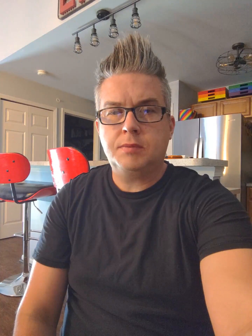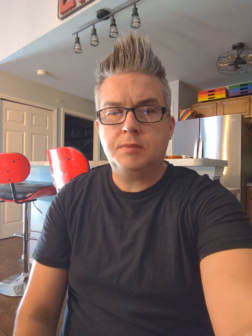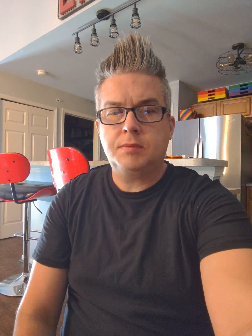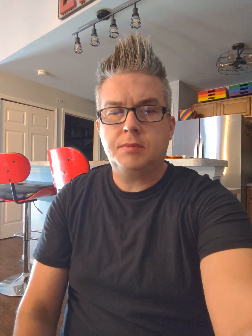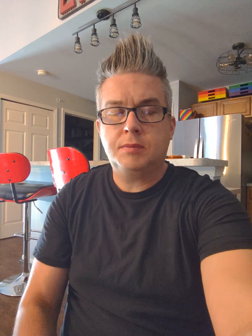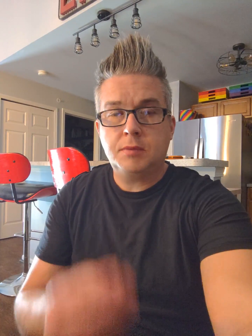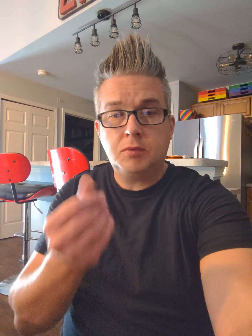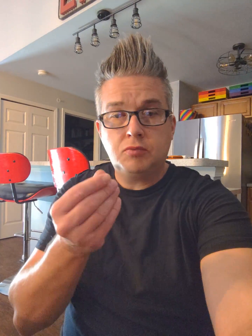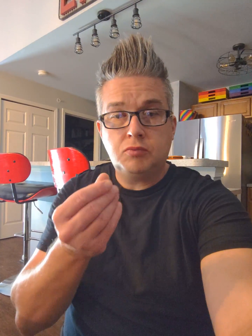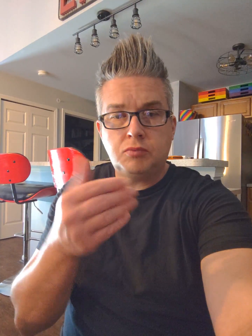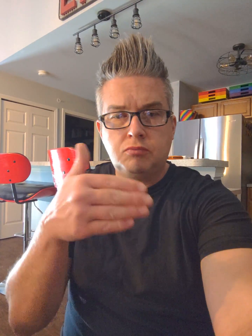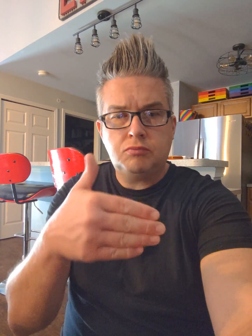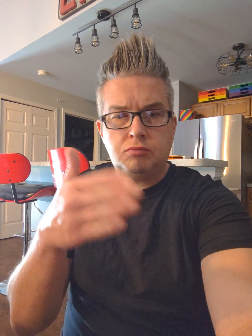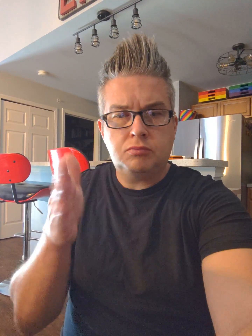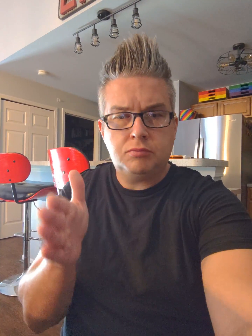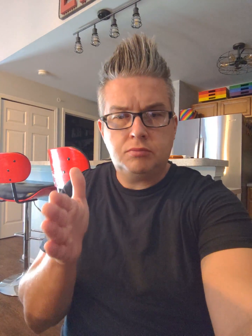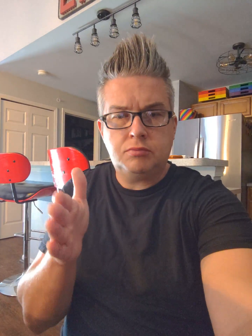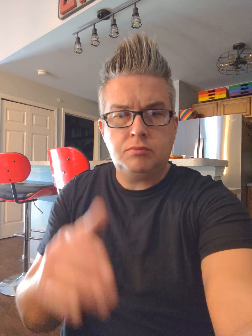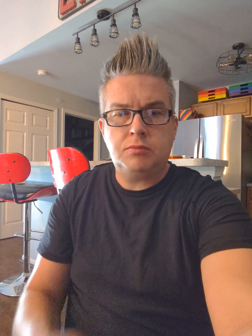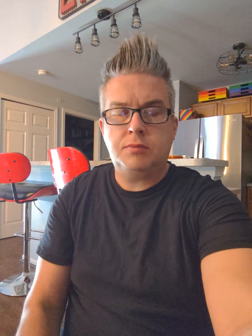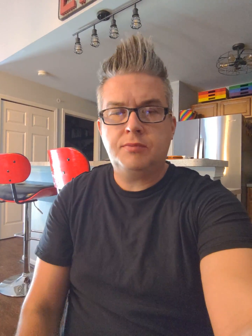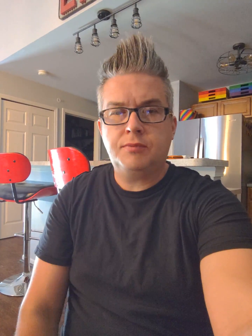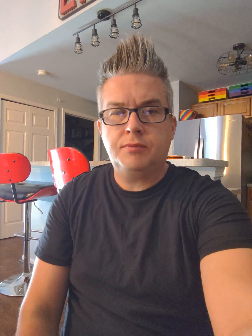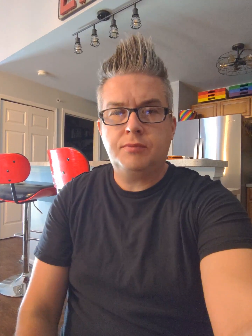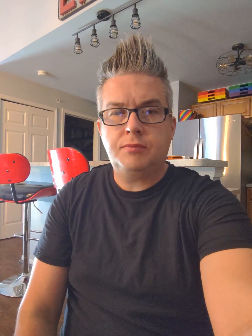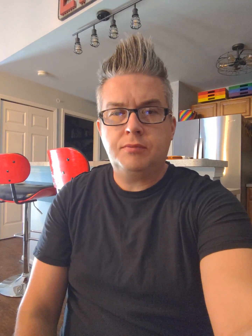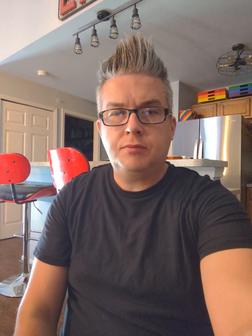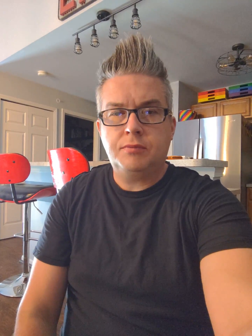sandbox